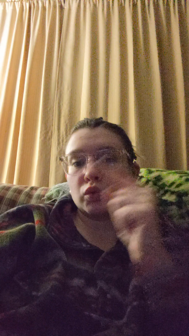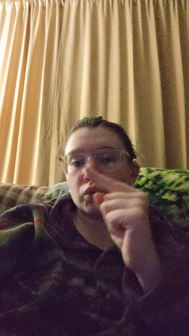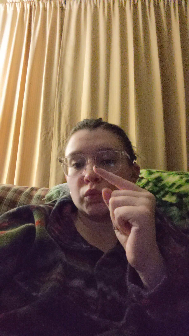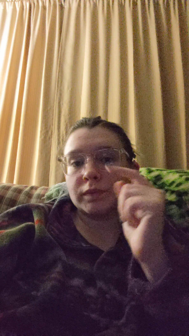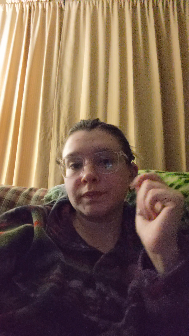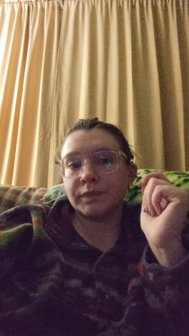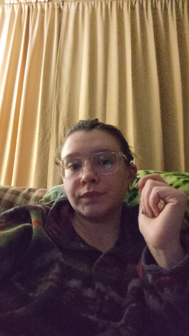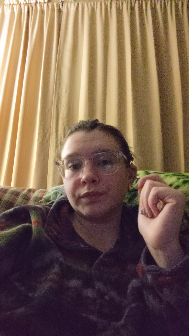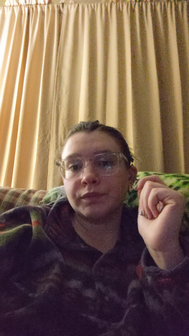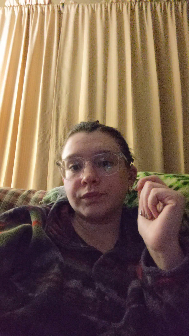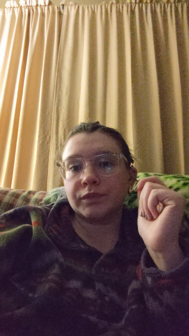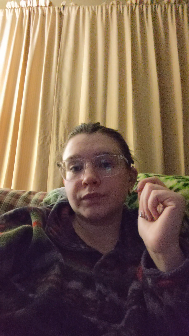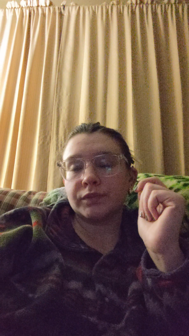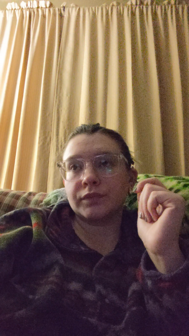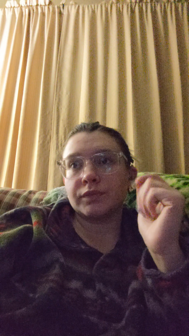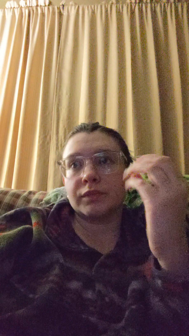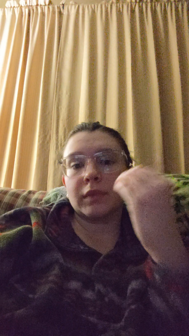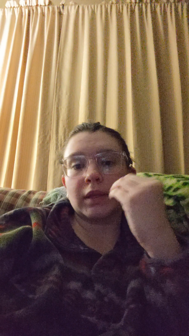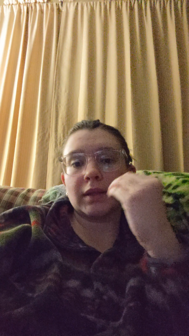eat